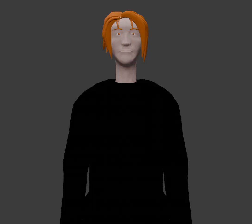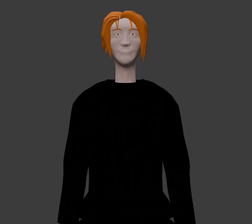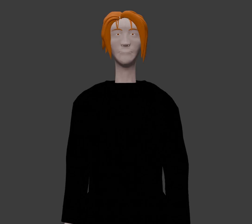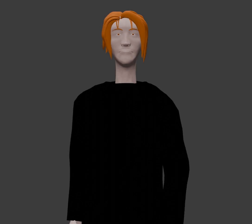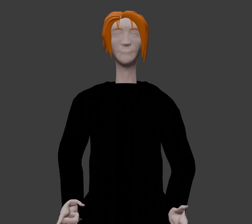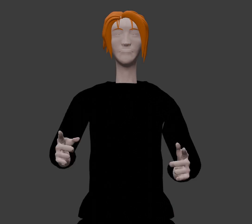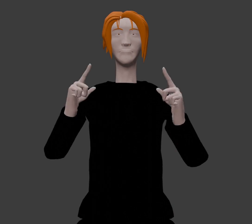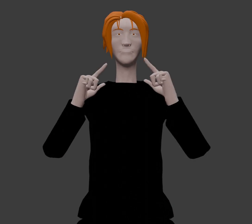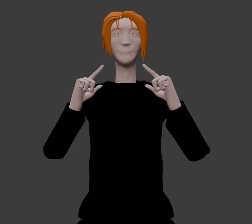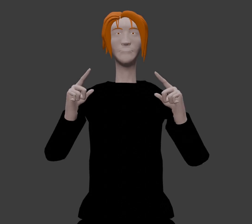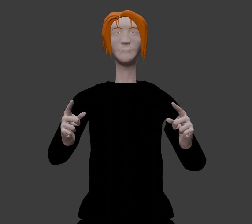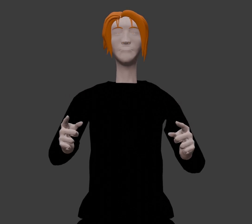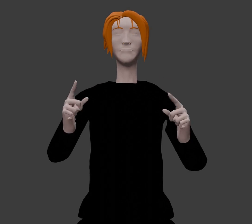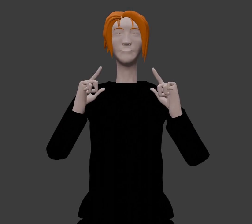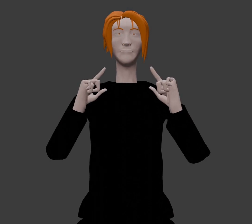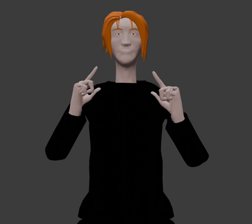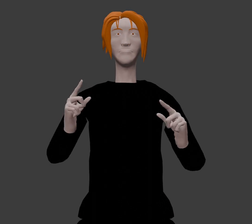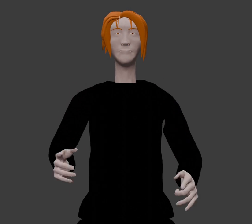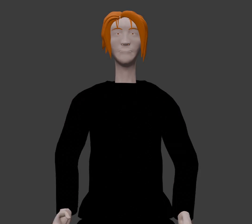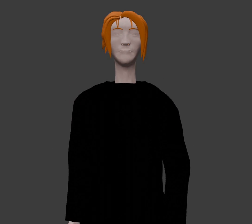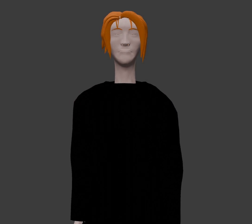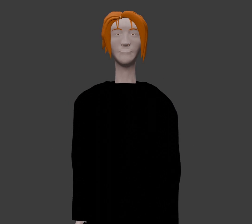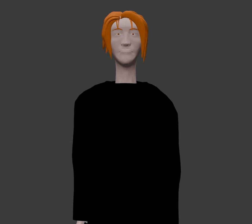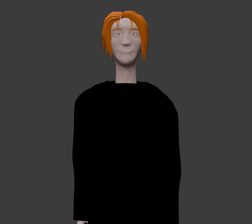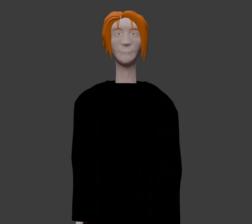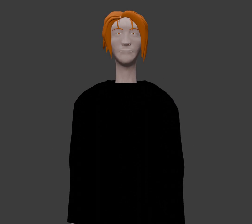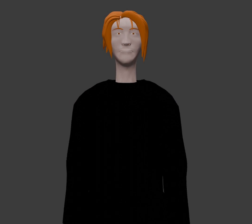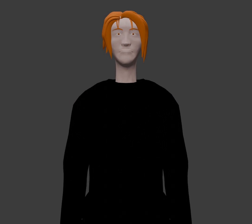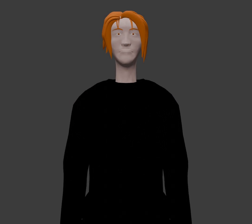Backpack